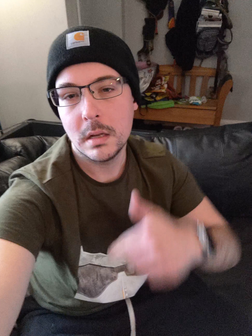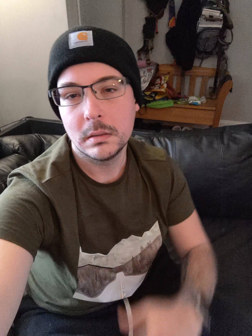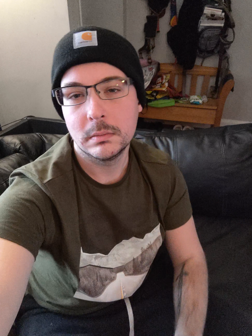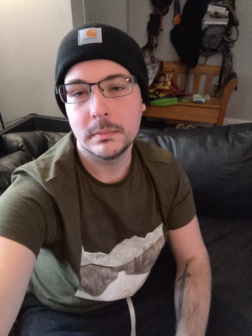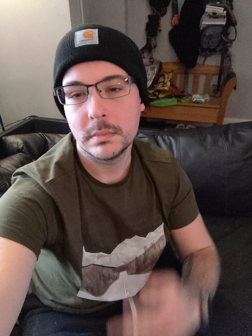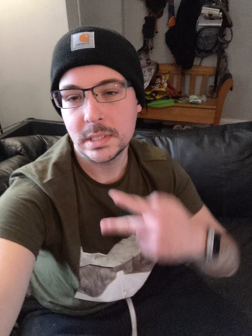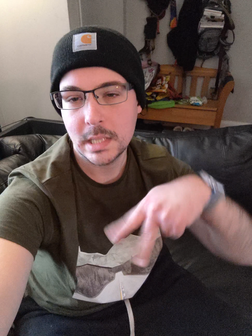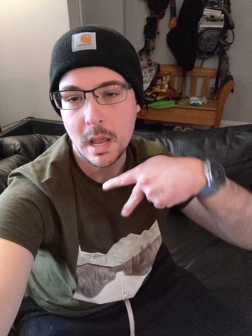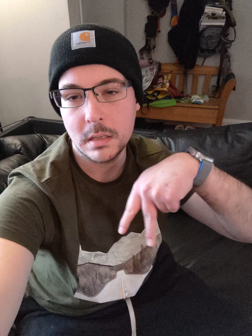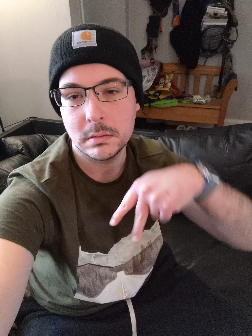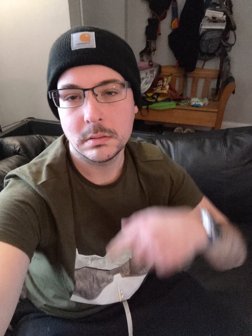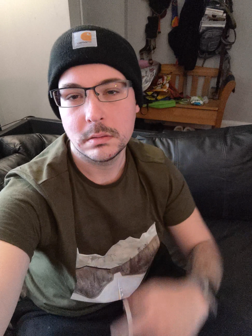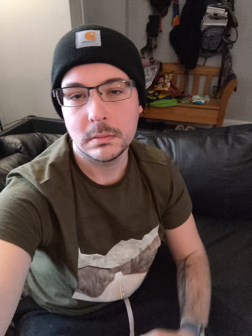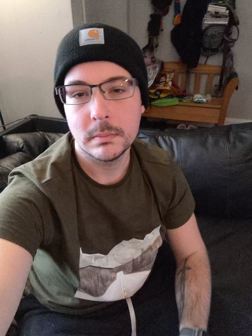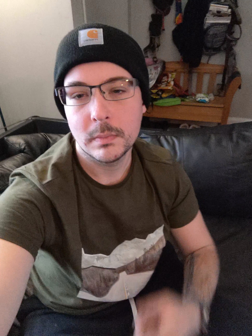dance